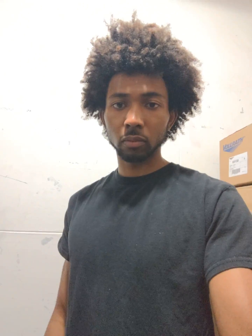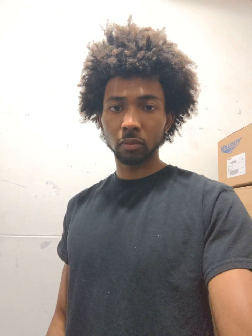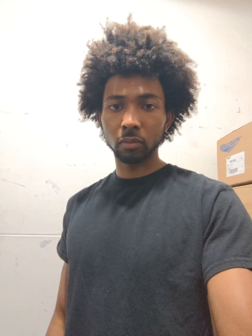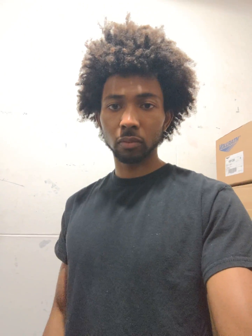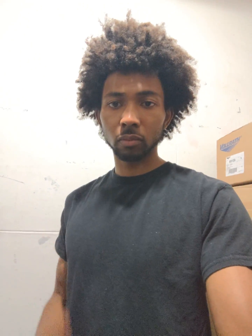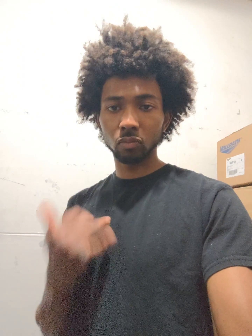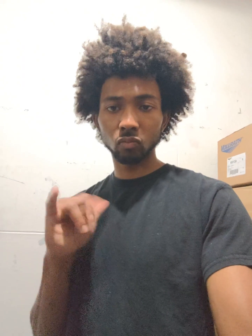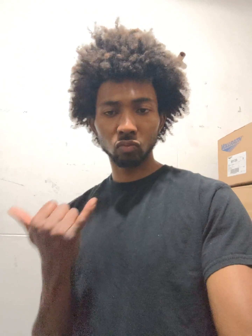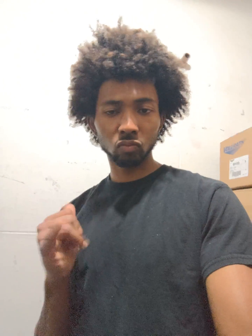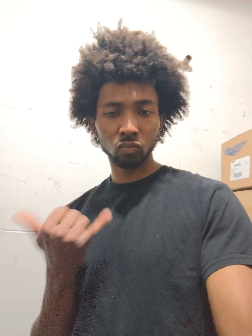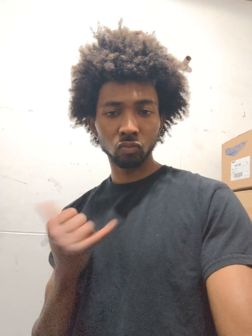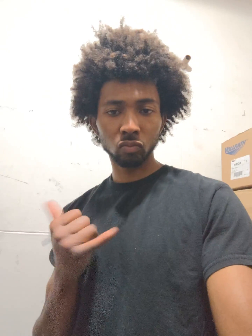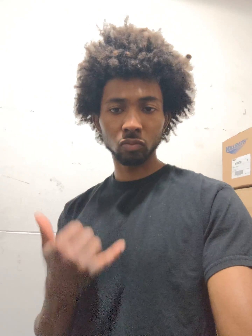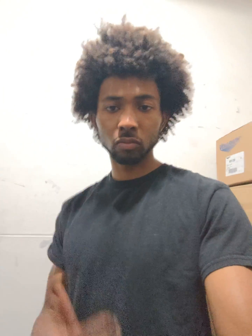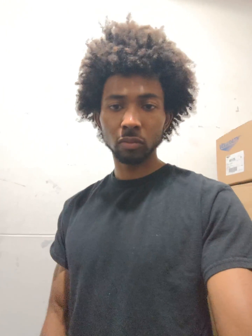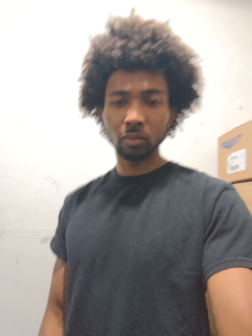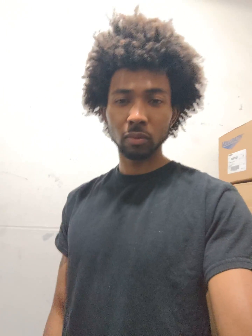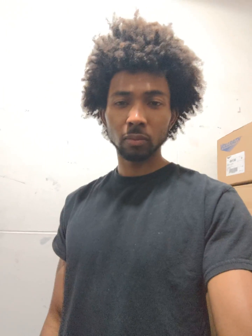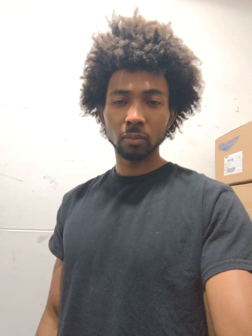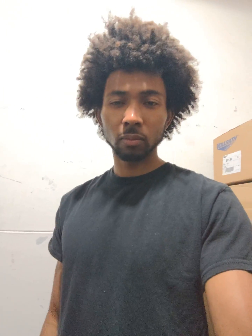party